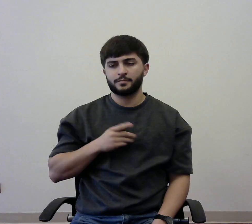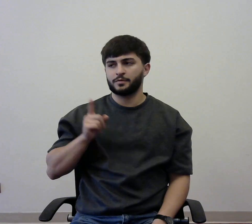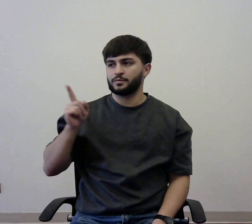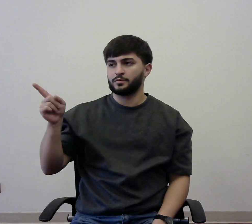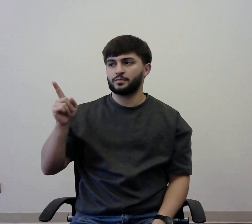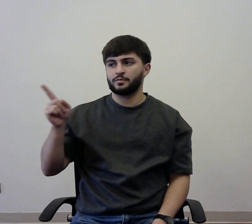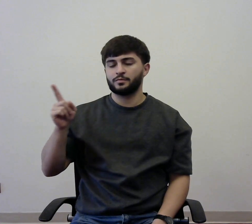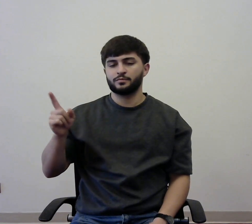onun